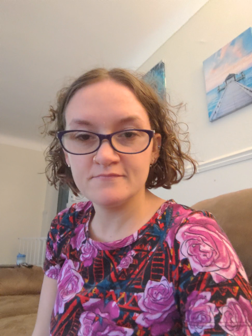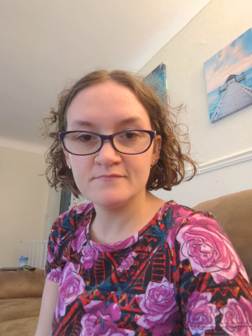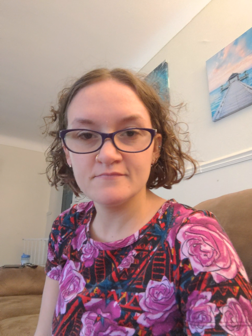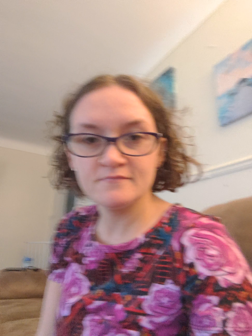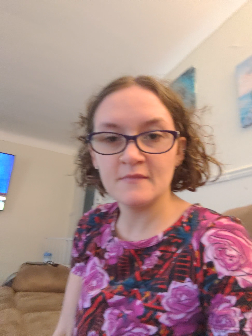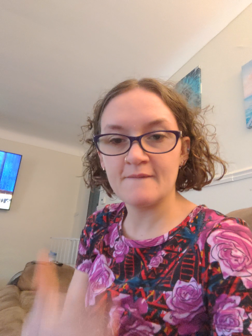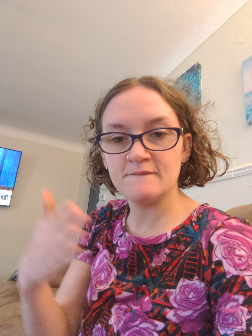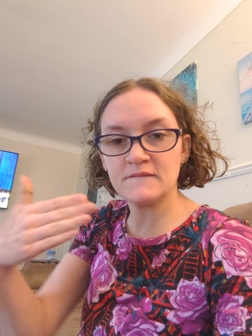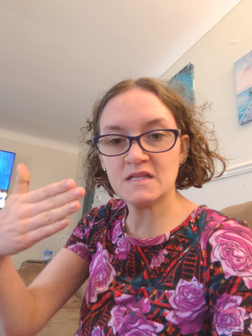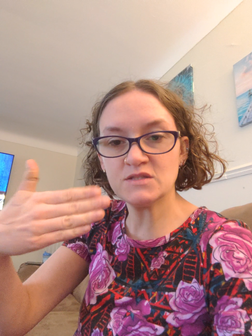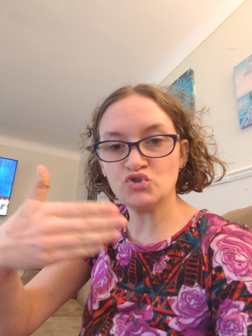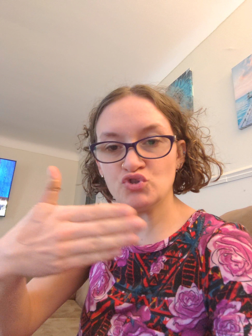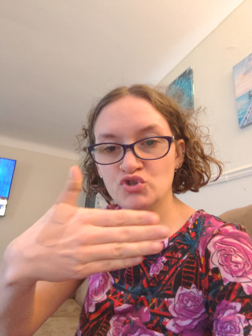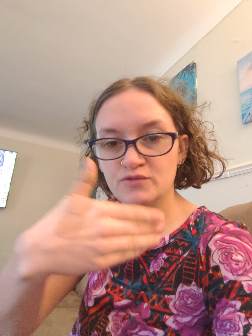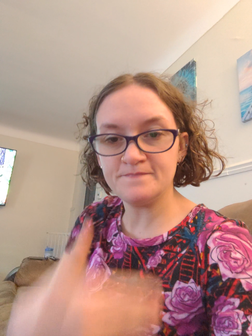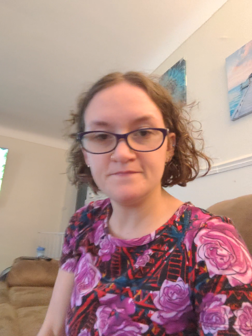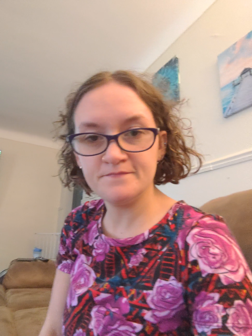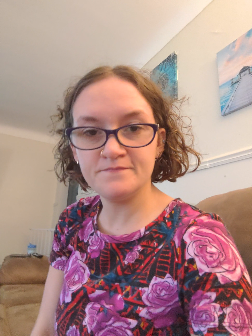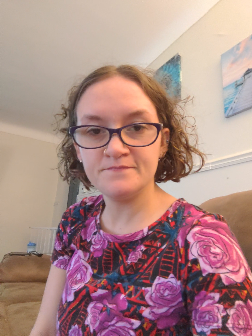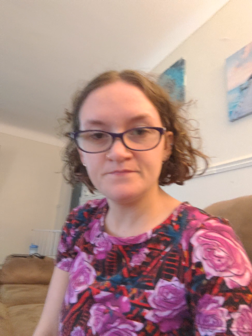fish